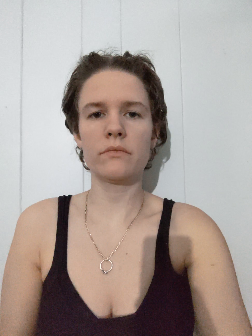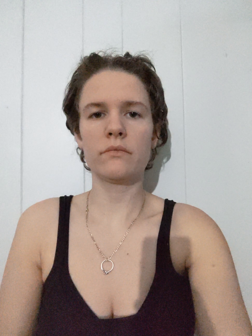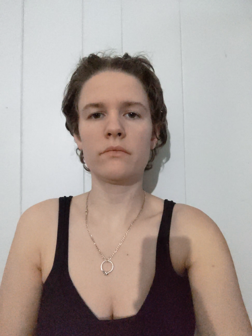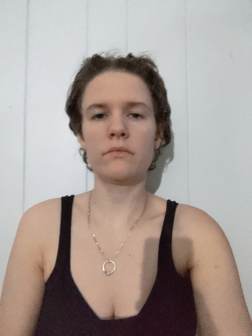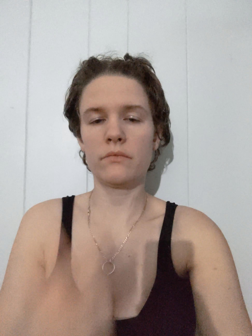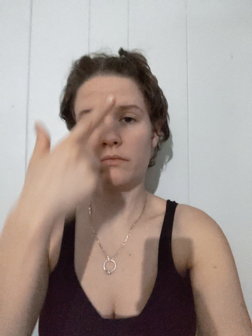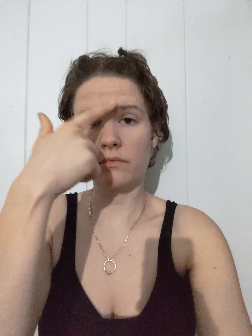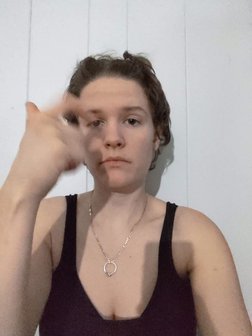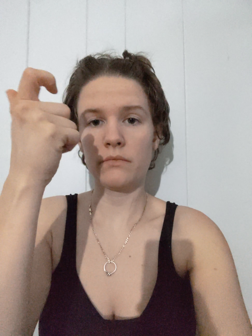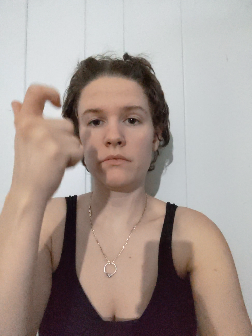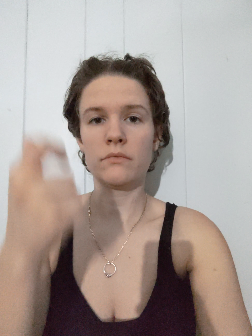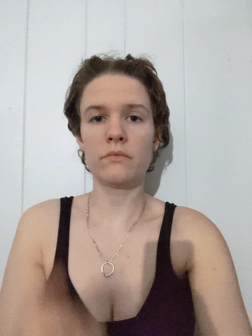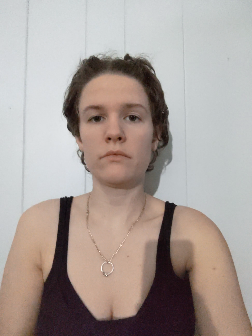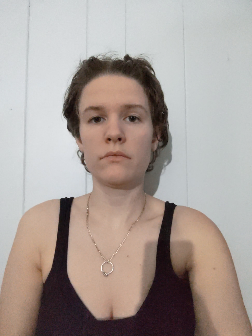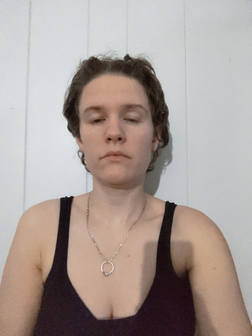because